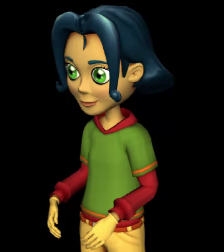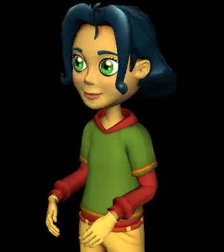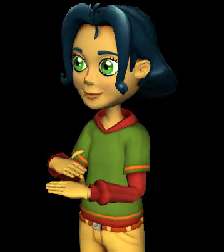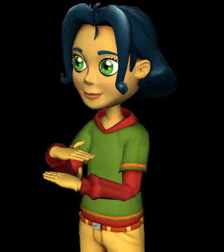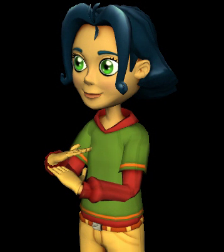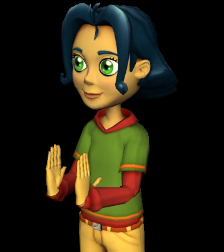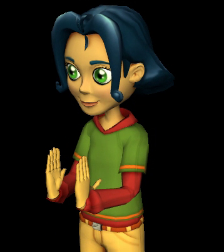مربع